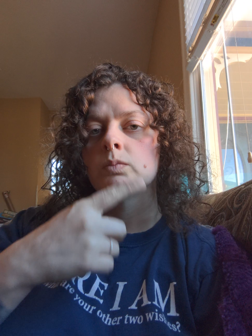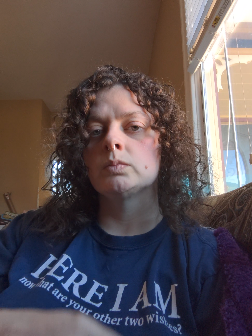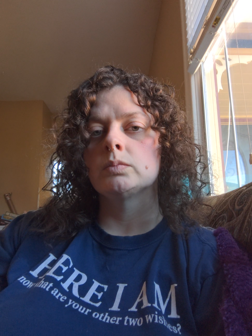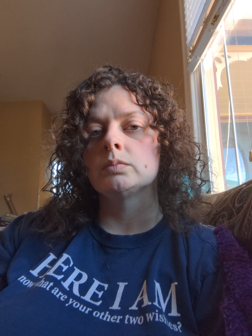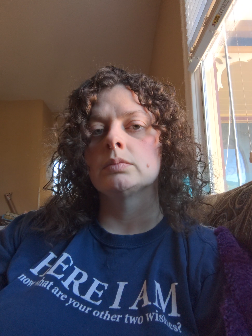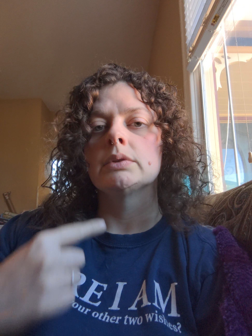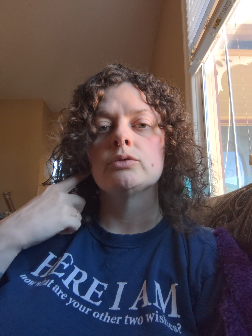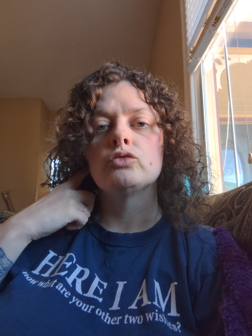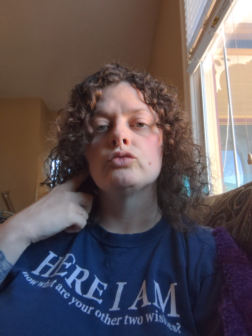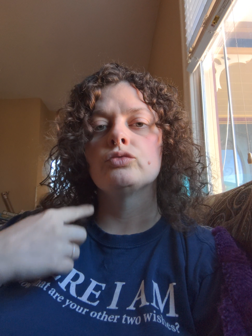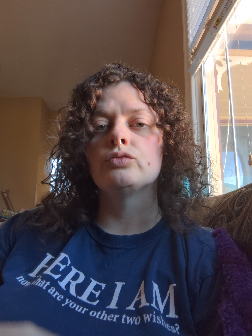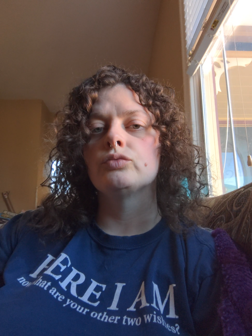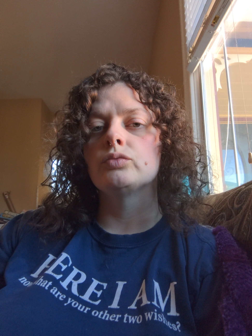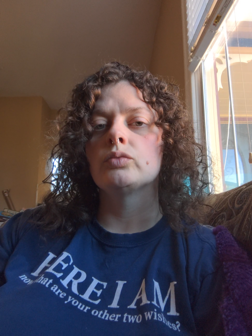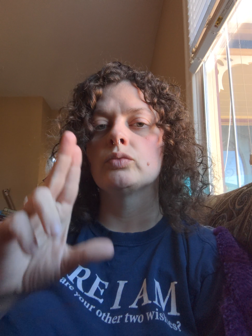ear